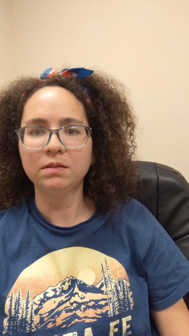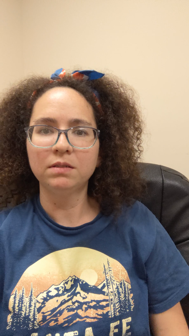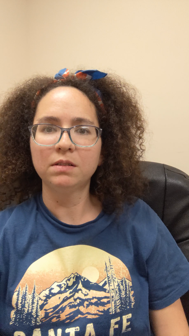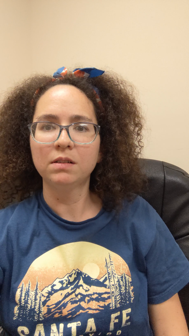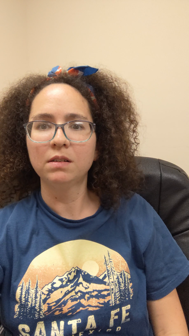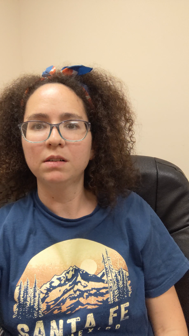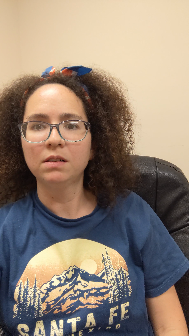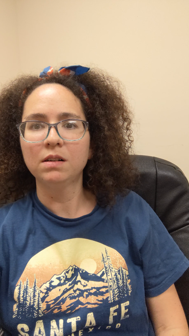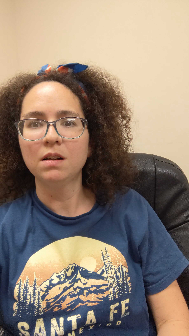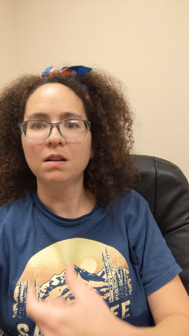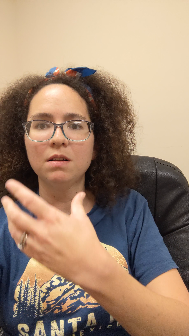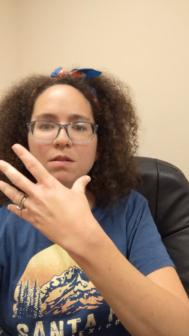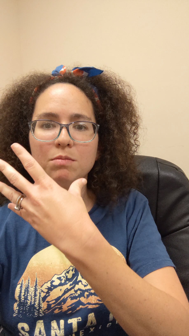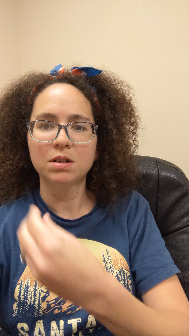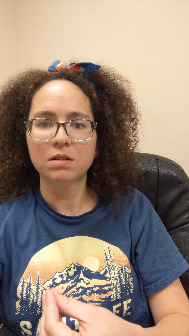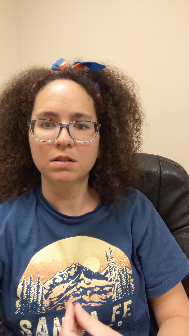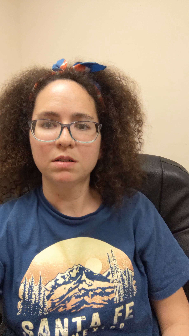poor